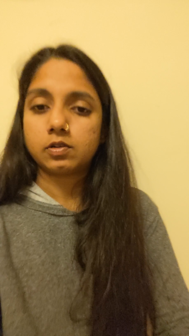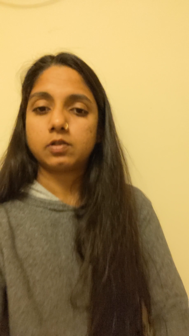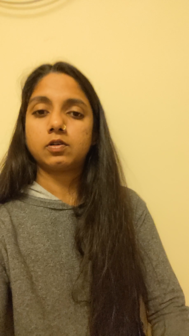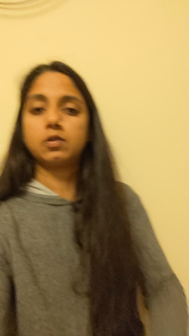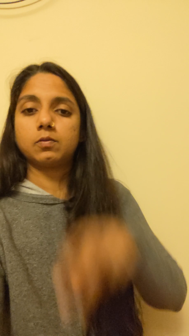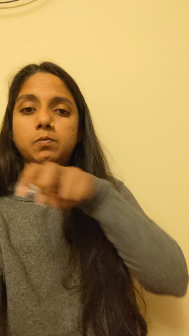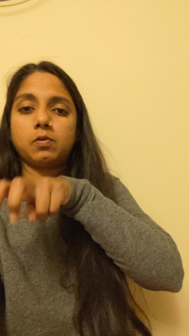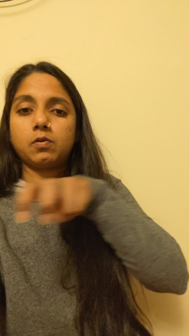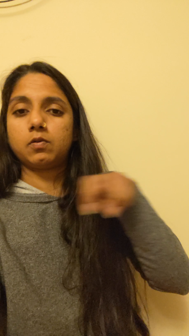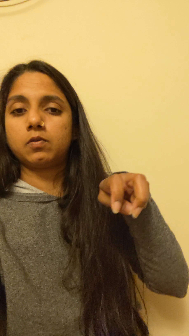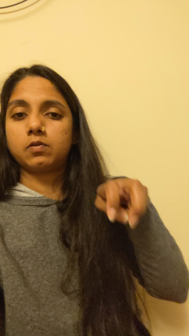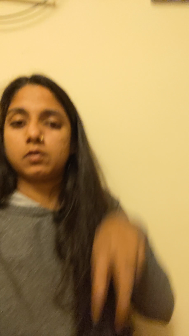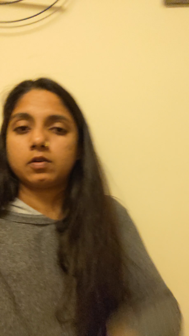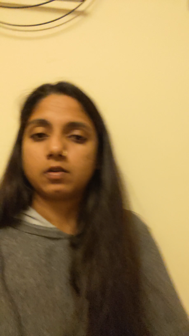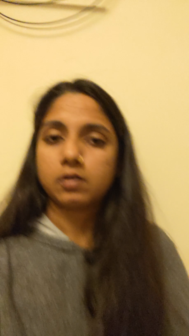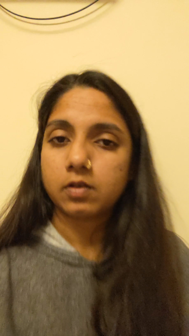porch